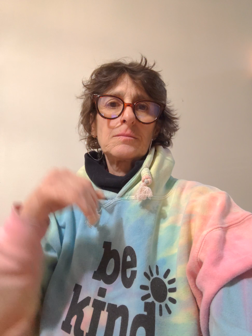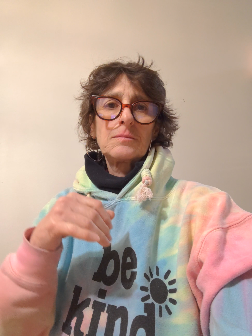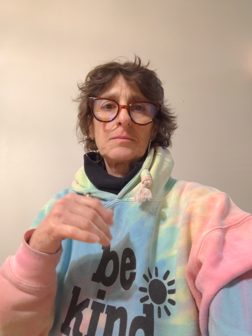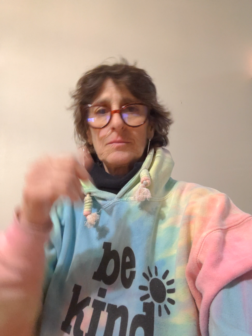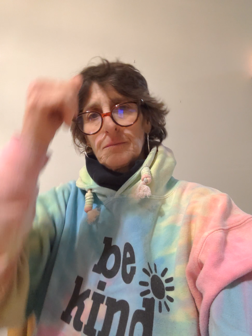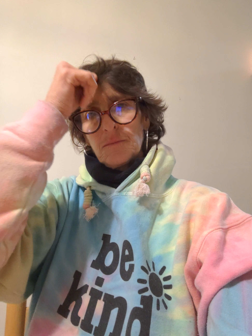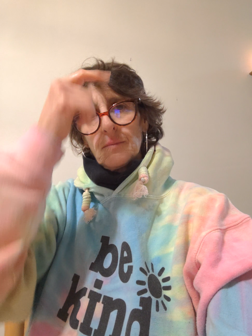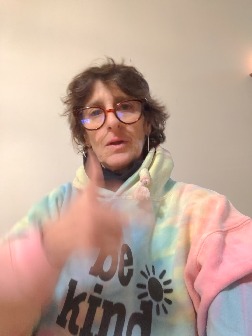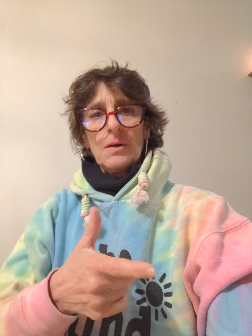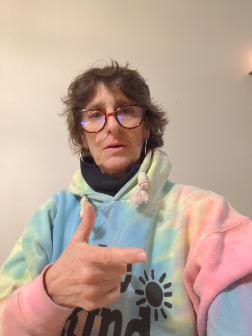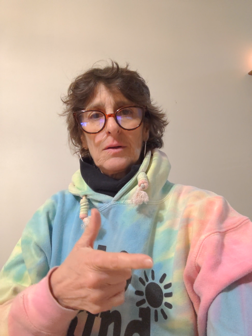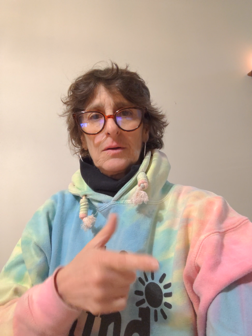brother